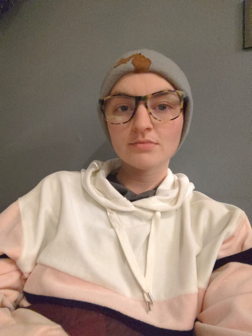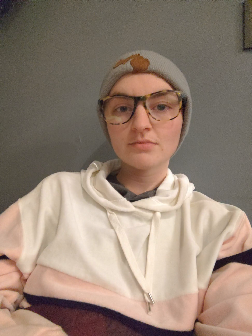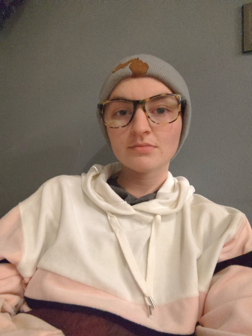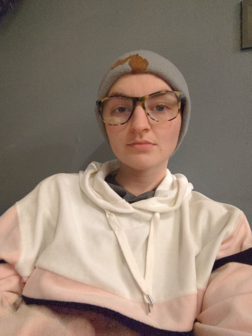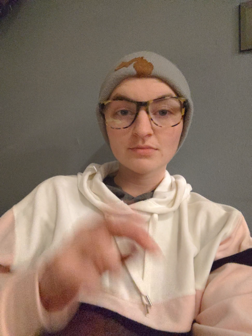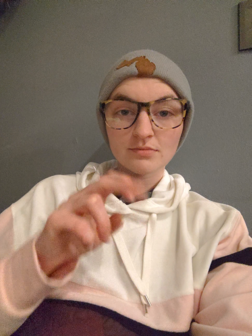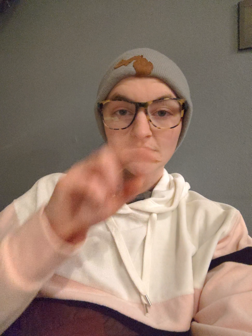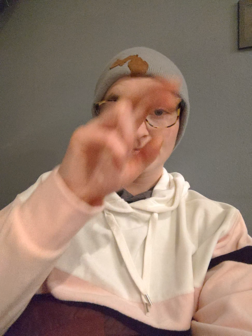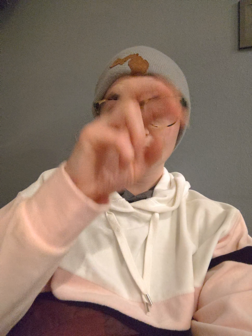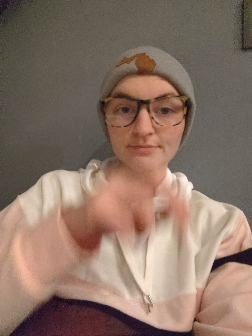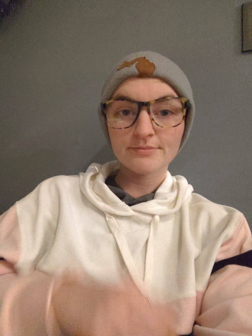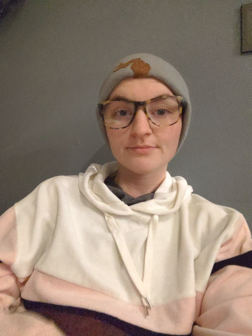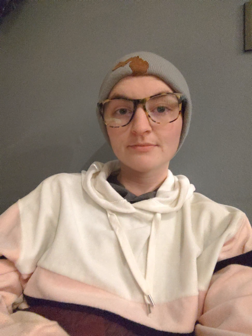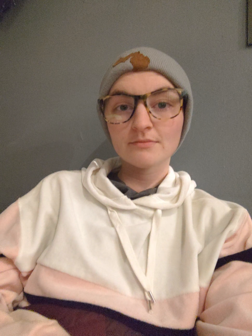stairs